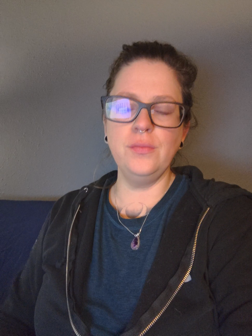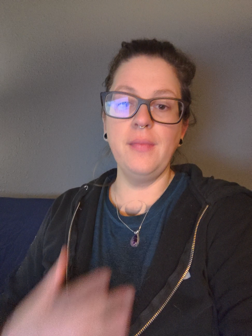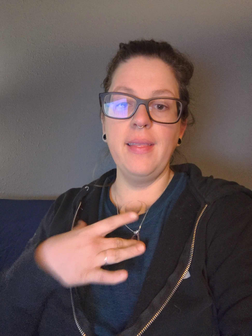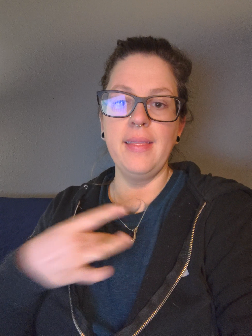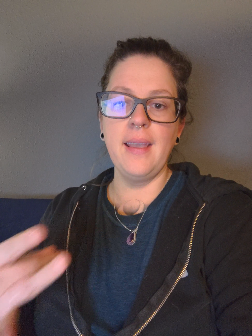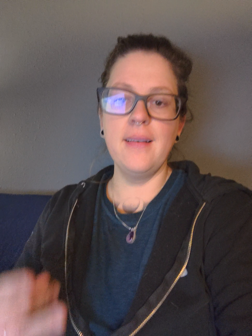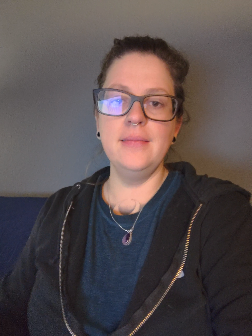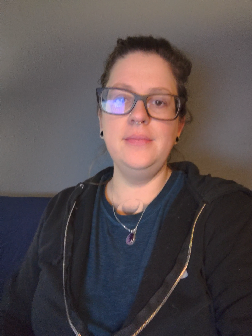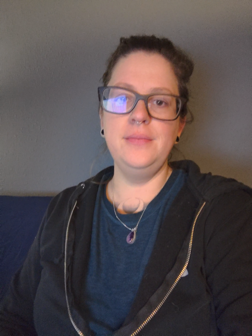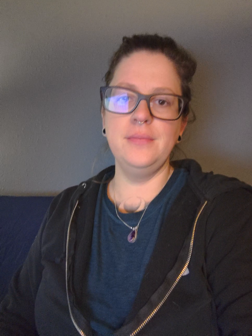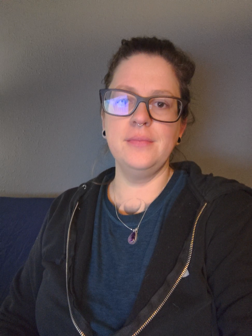like